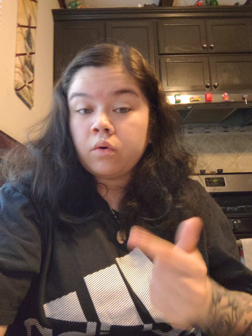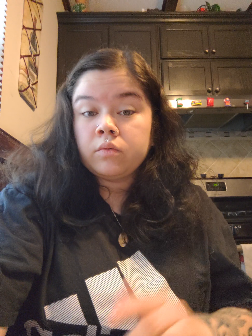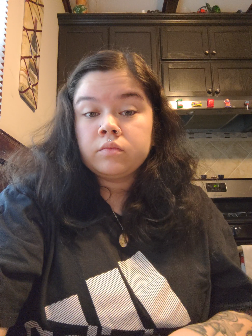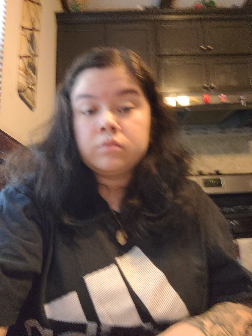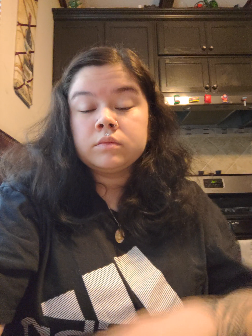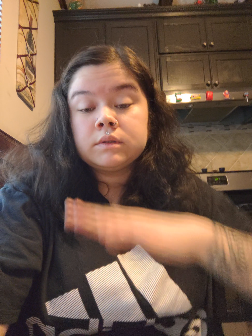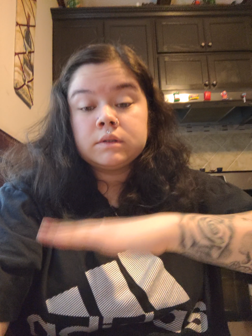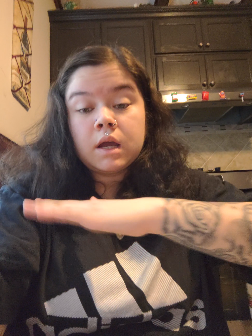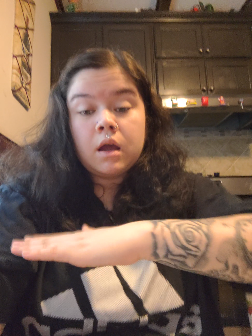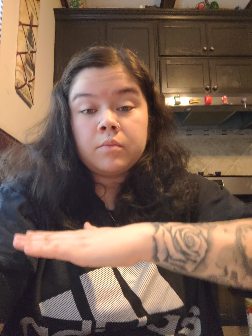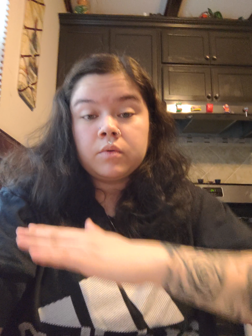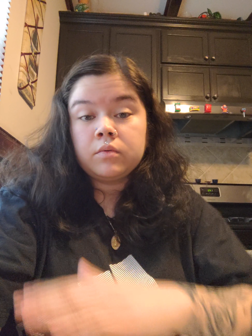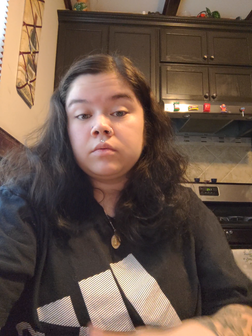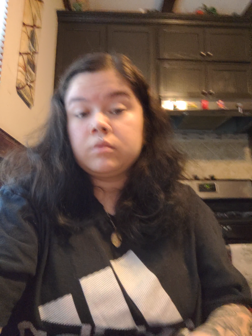table